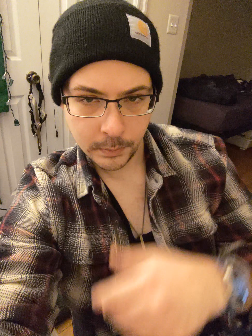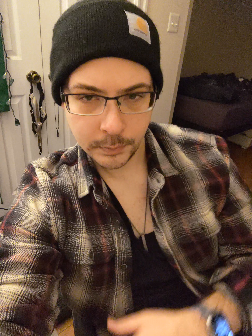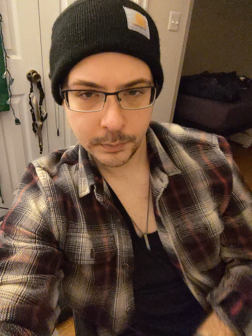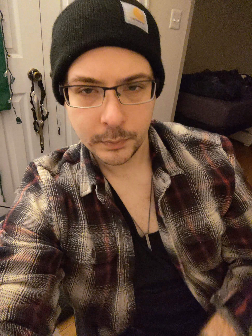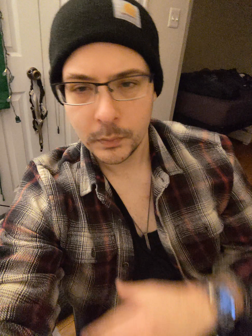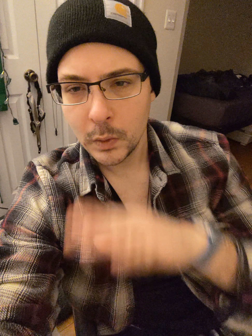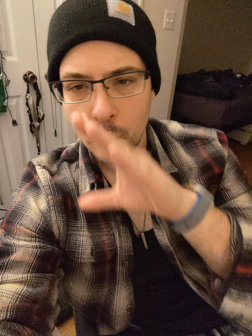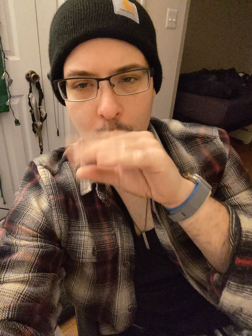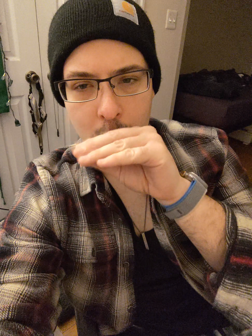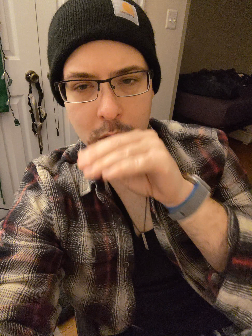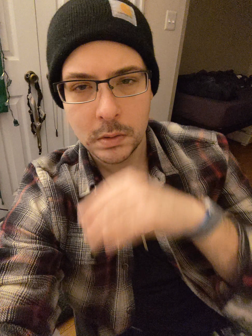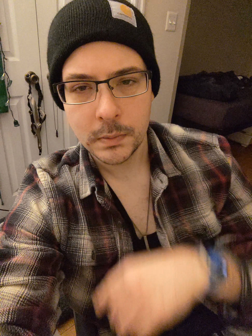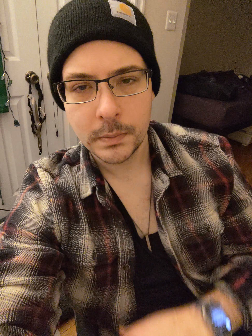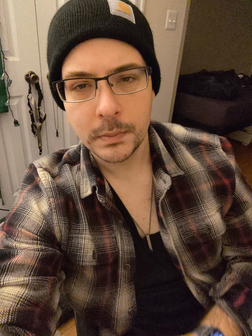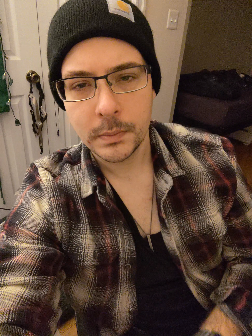goose